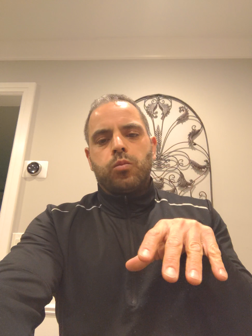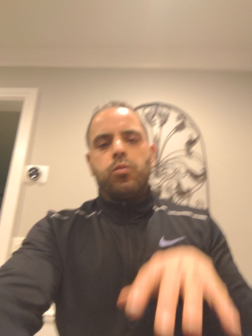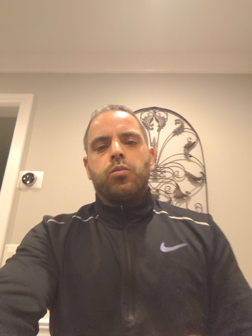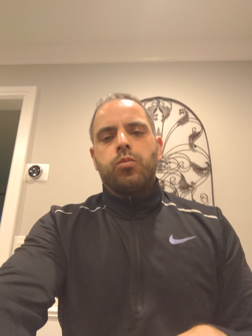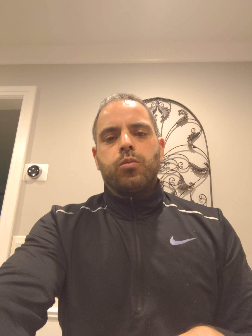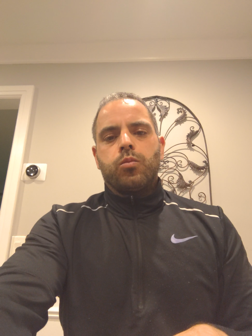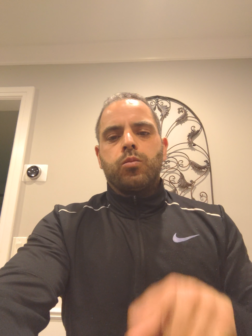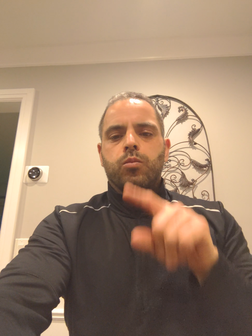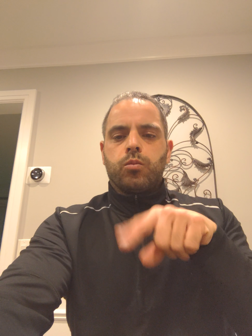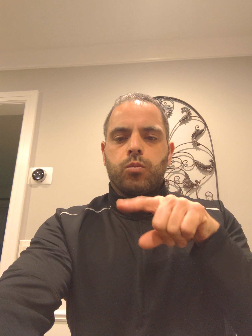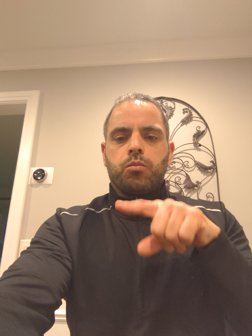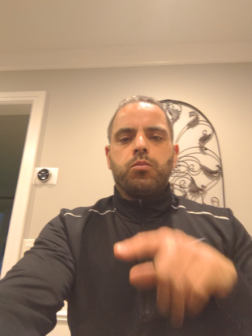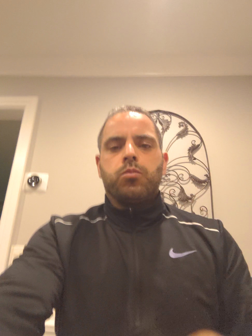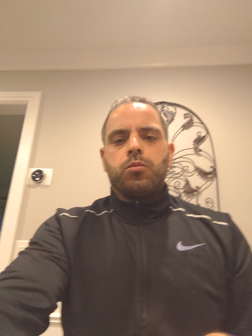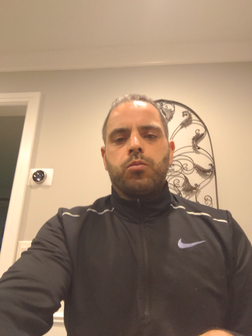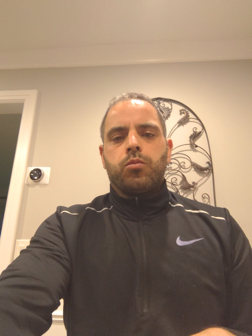time